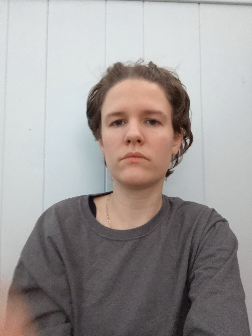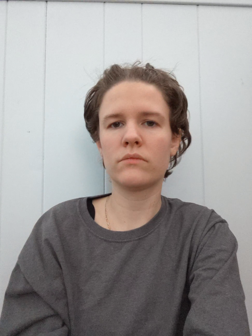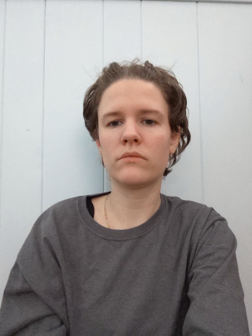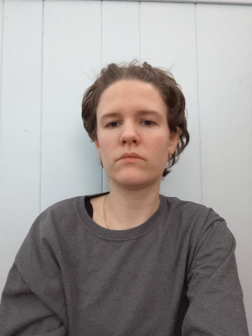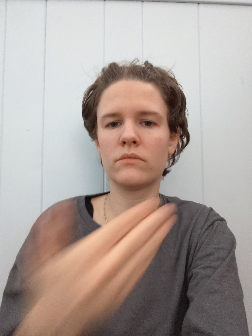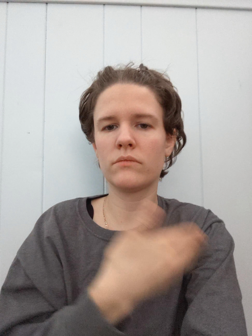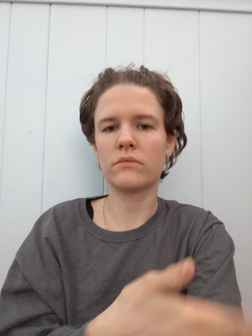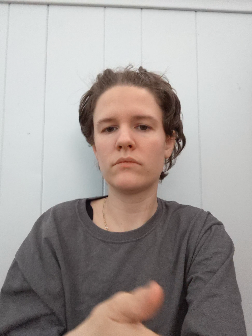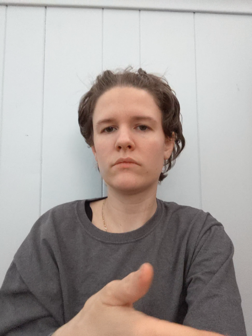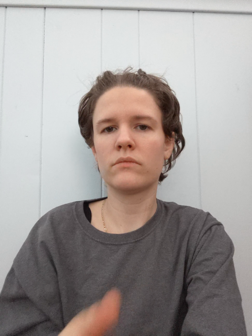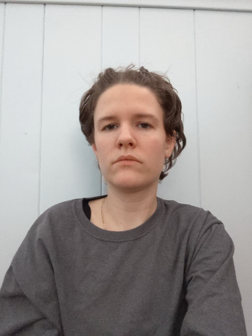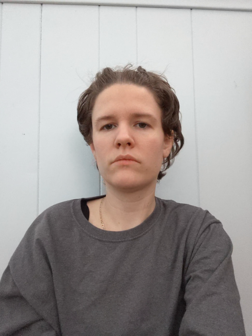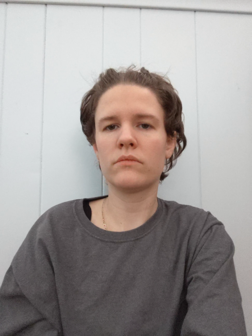arm